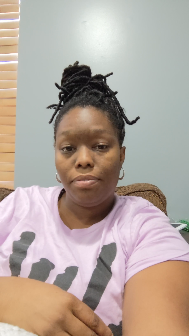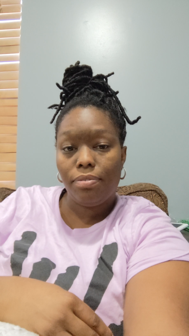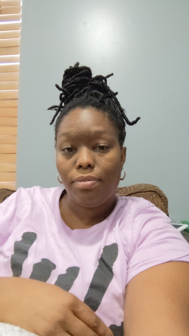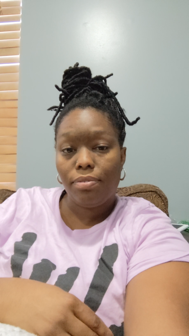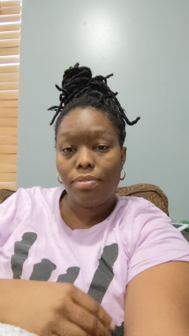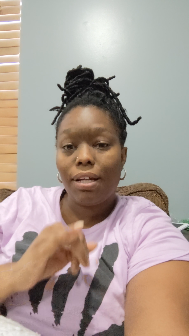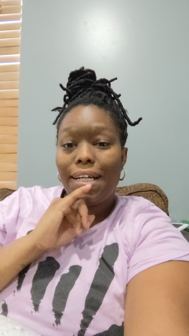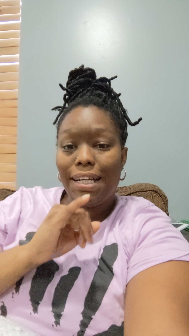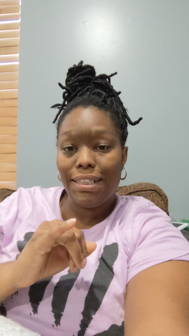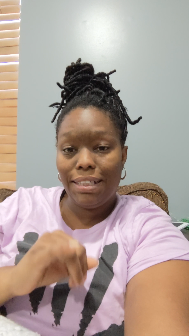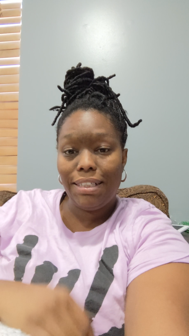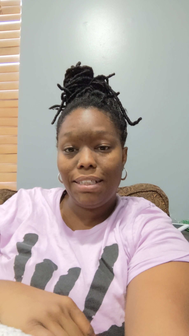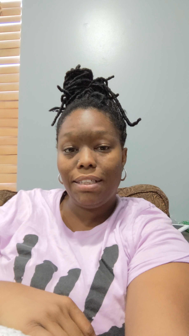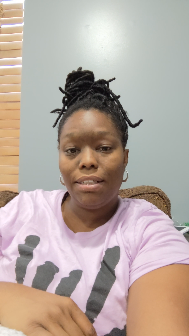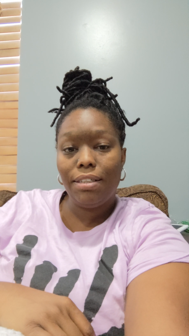is